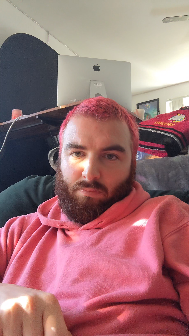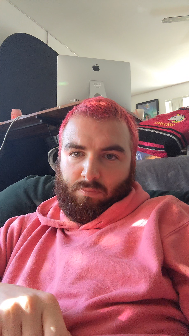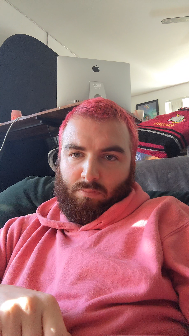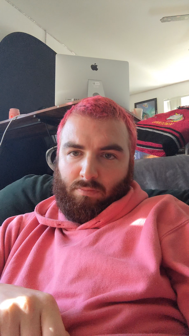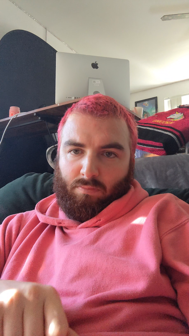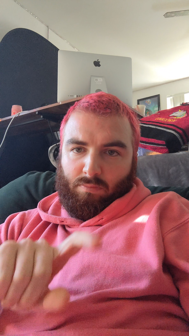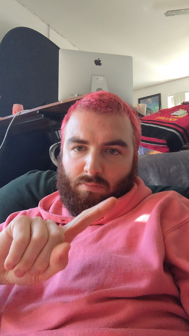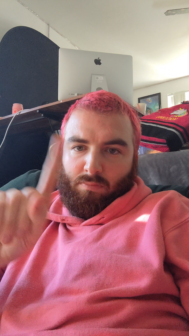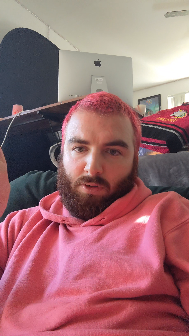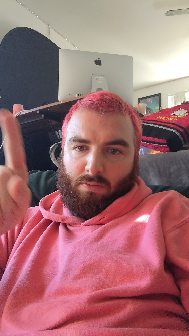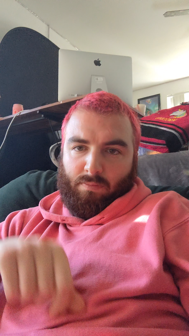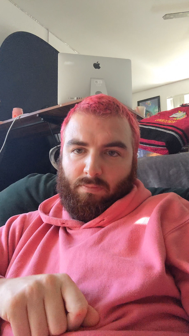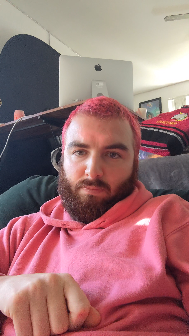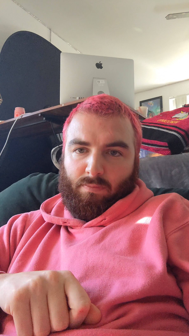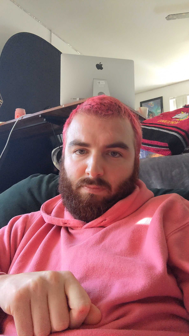but